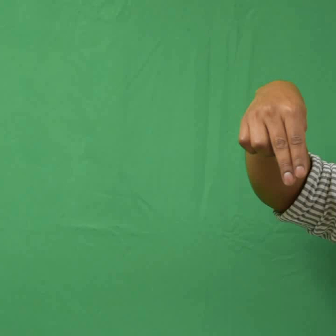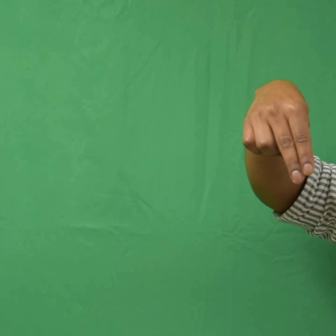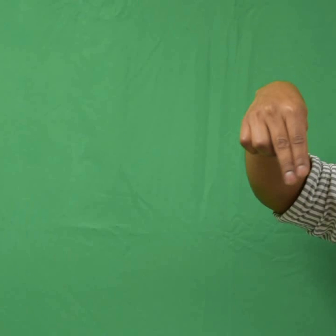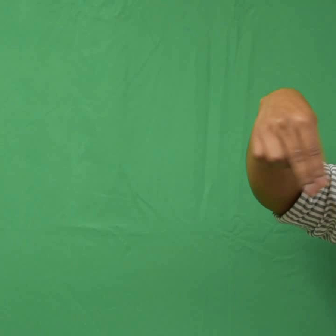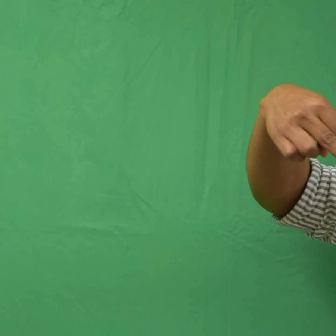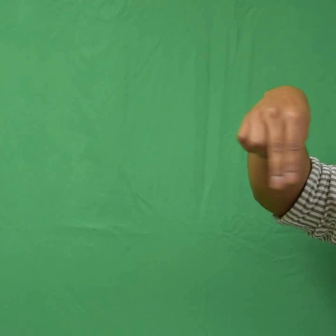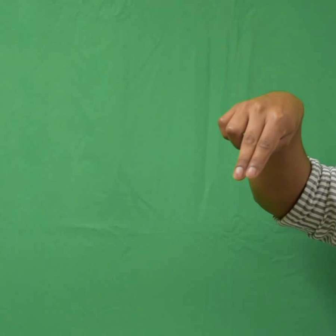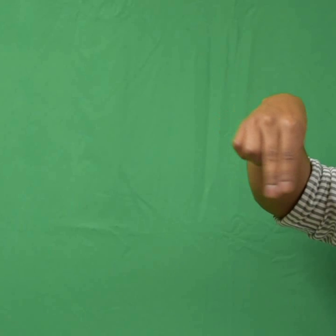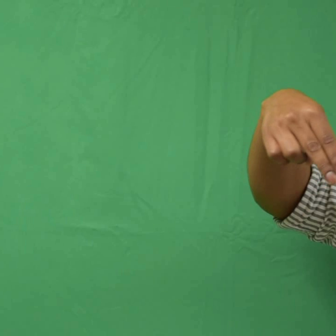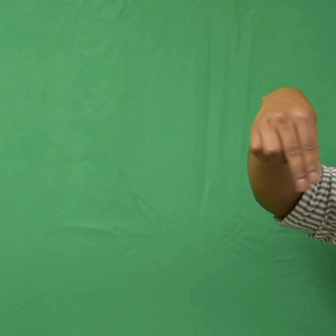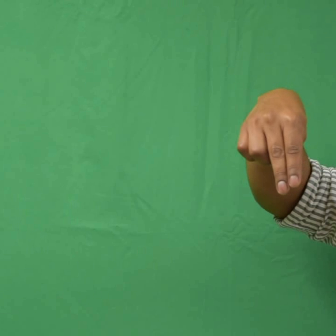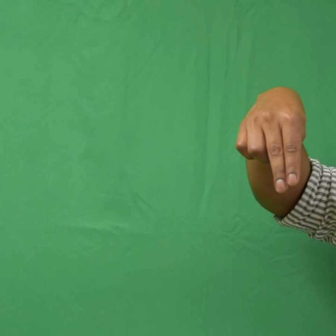Ñ